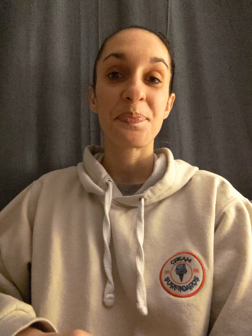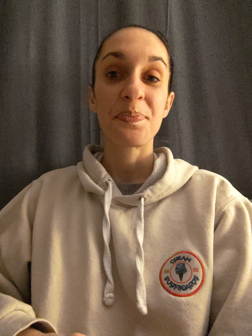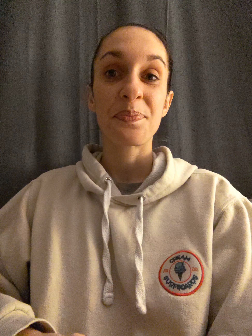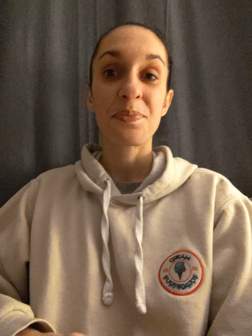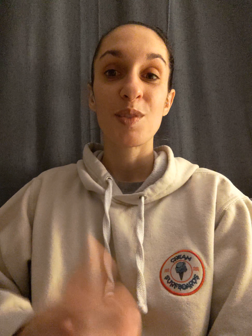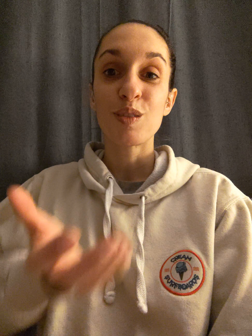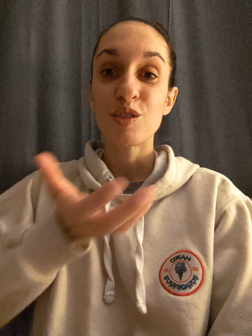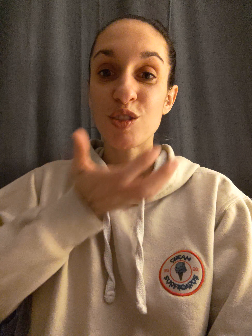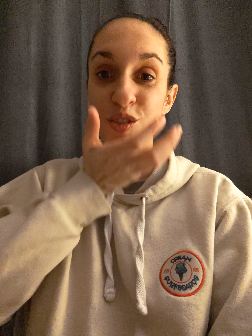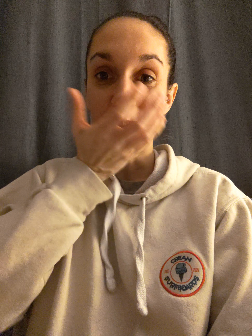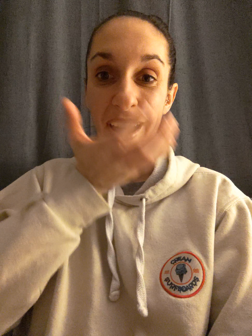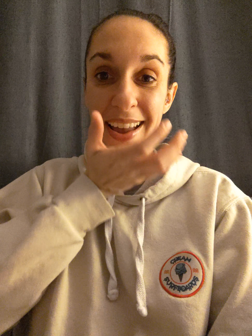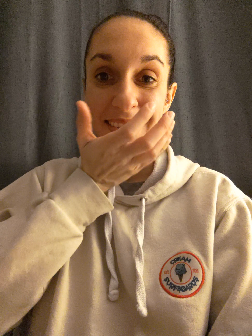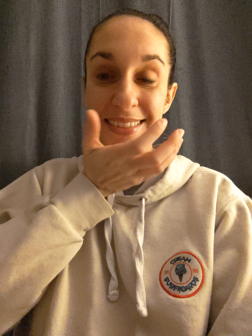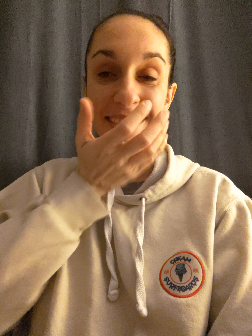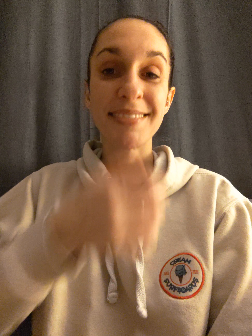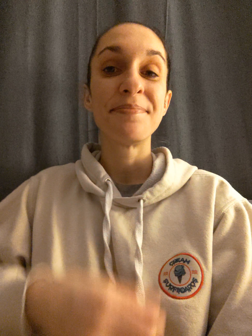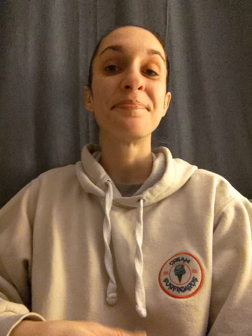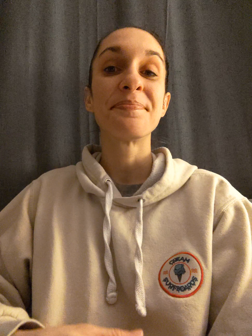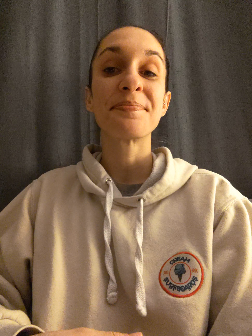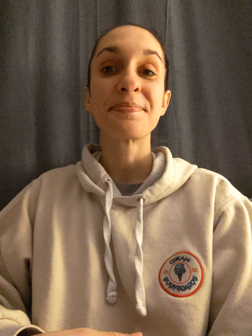grass